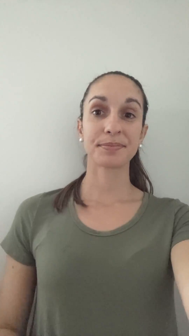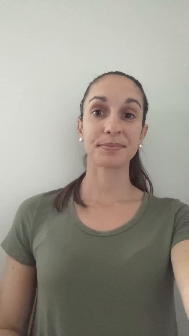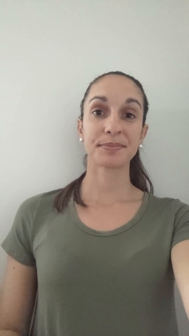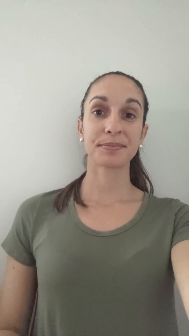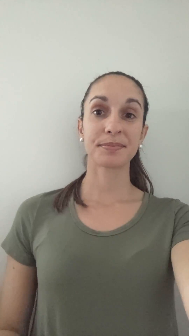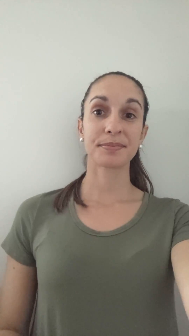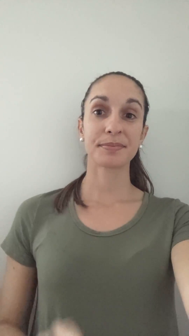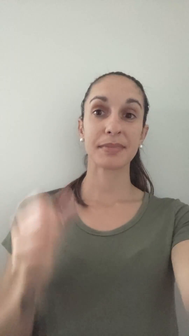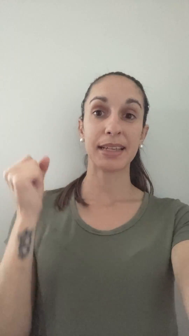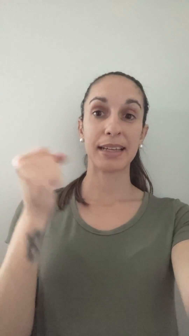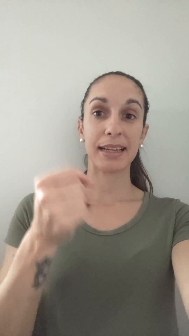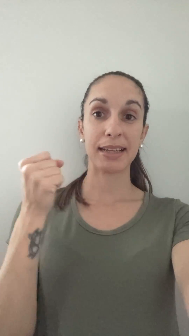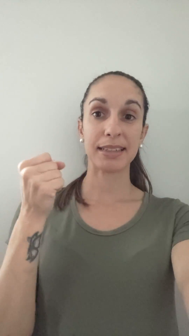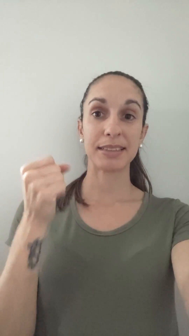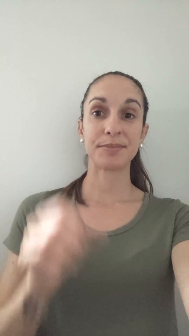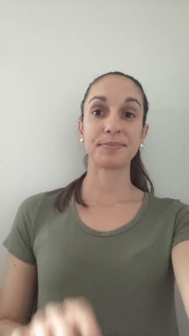hit